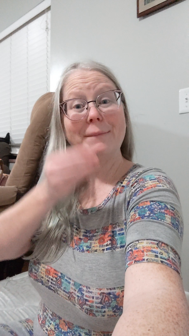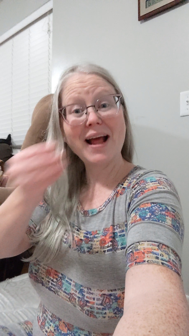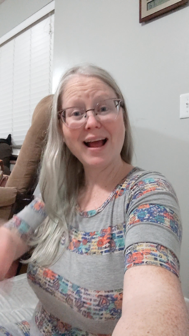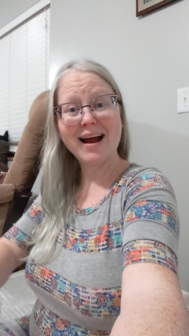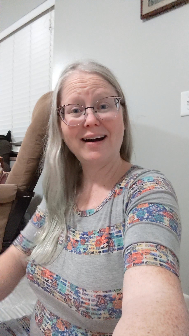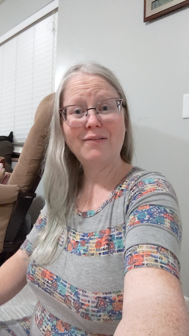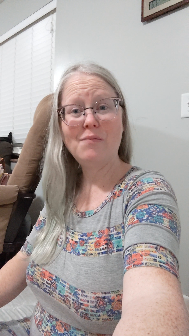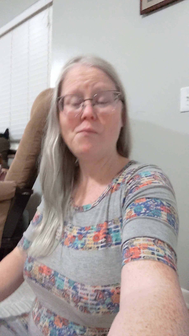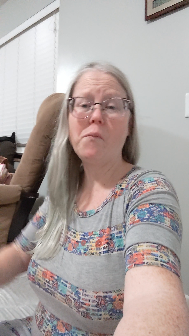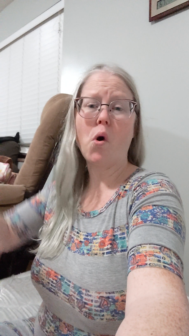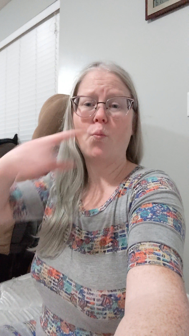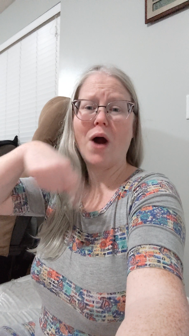around